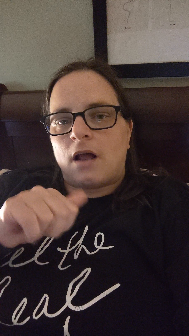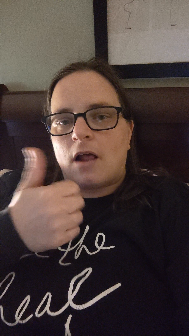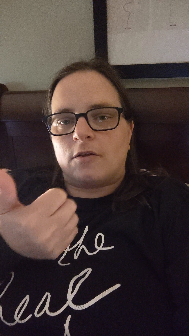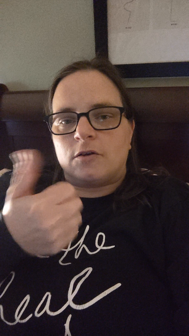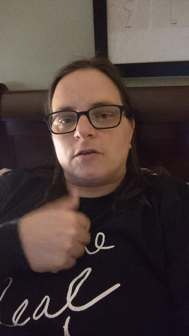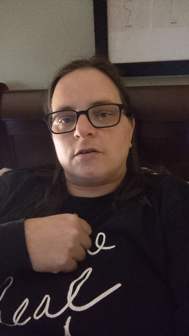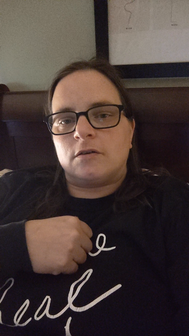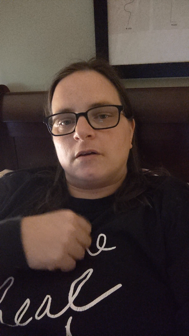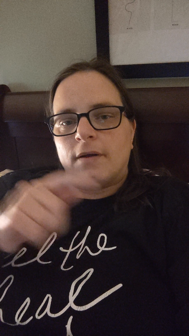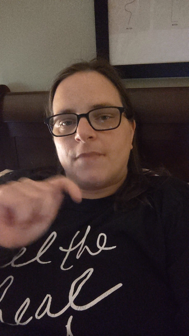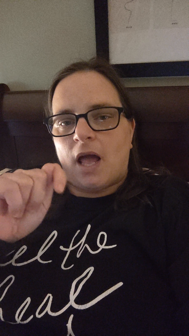bathroom